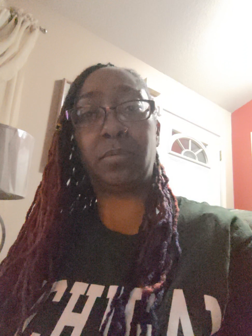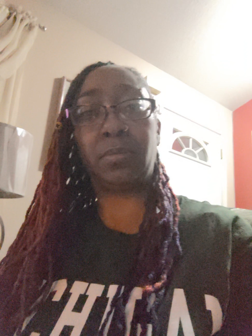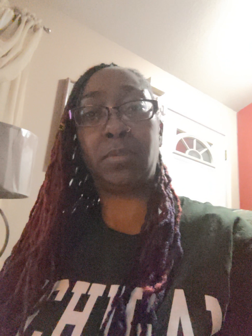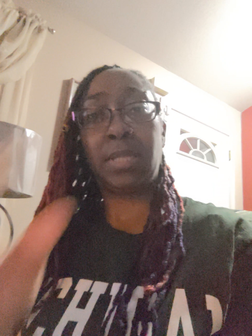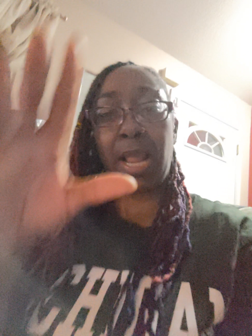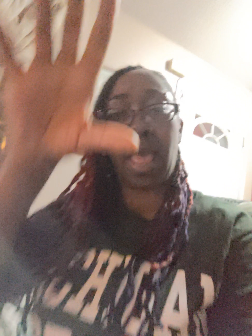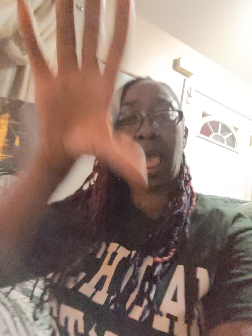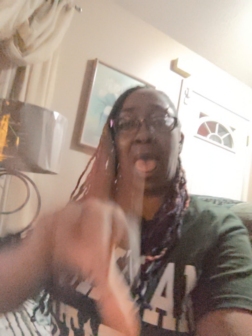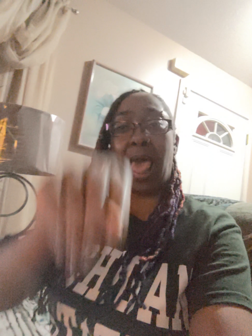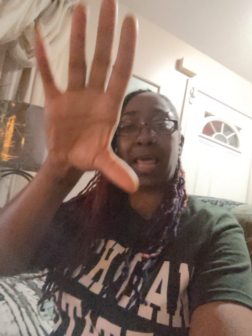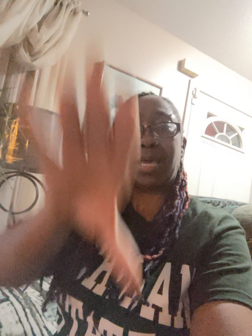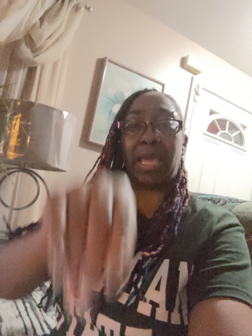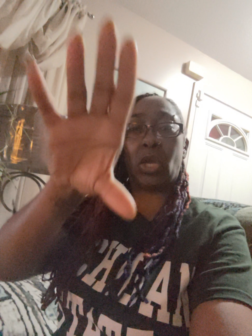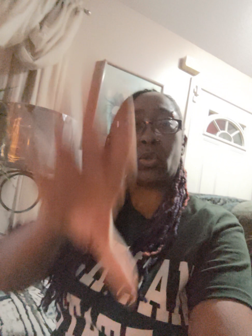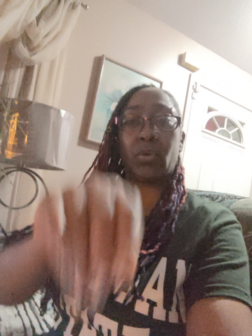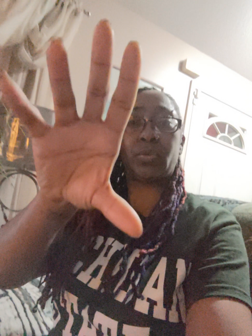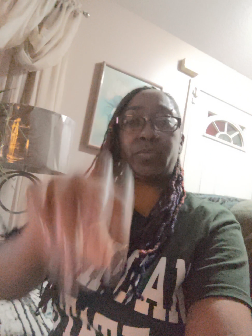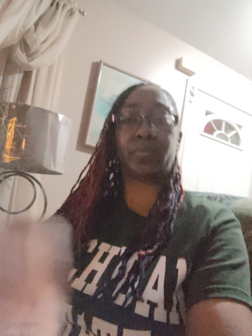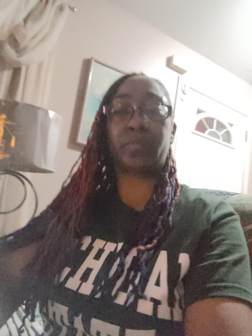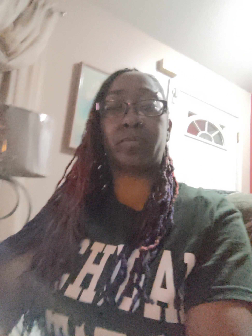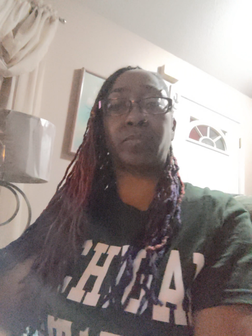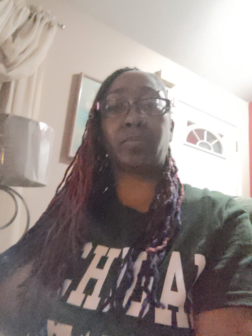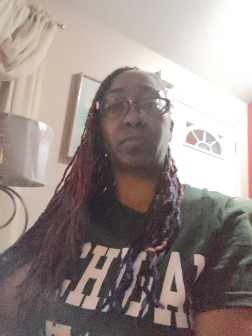alligator